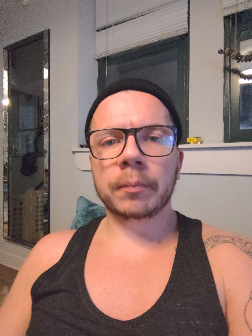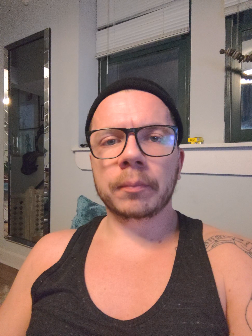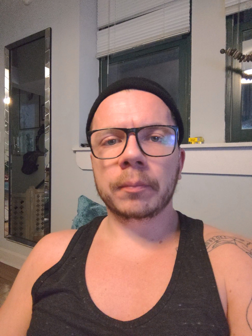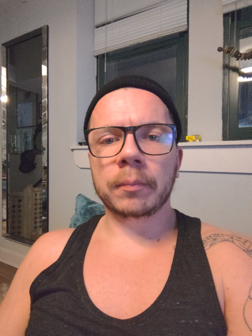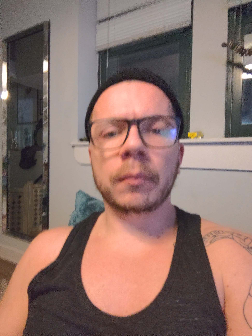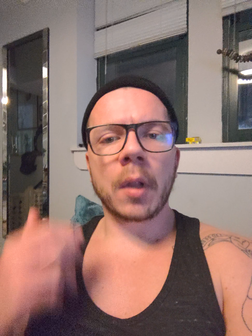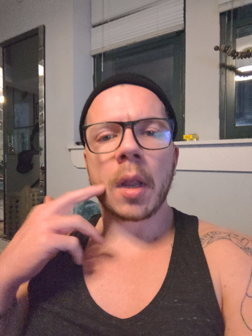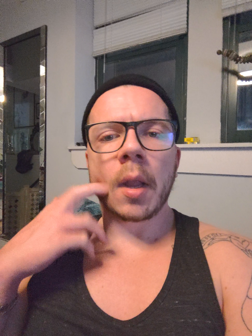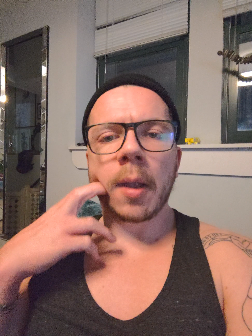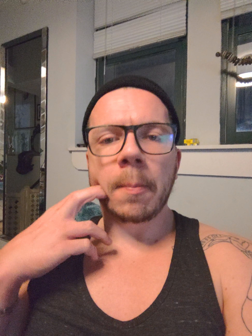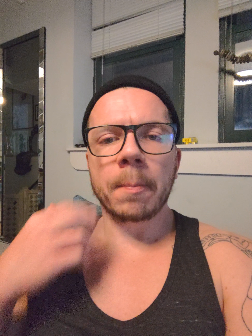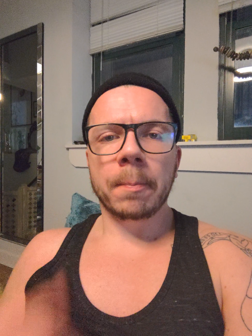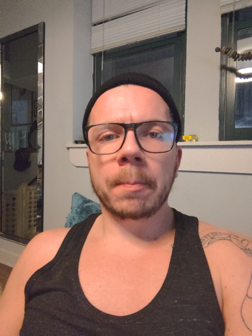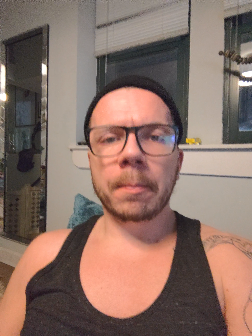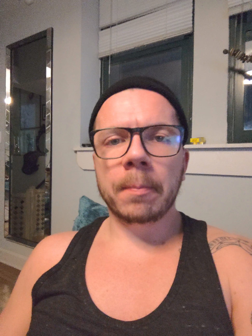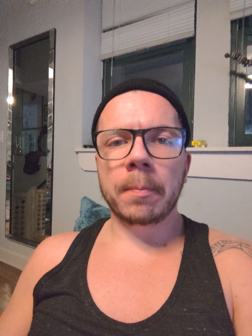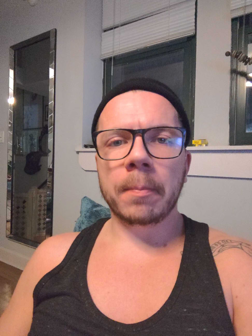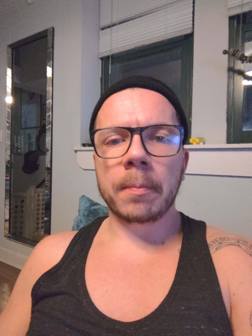gum